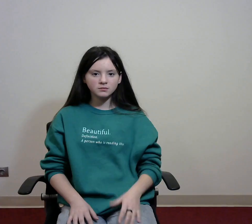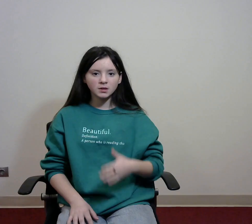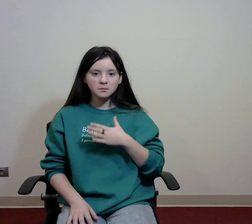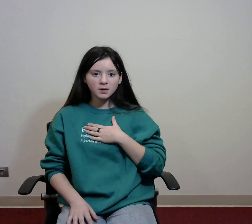mən